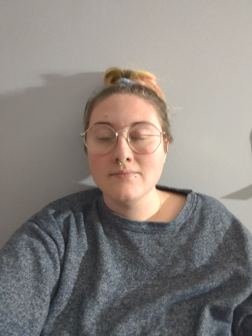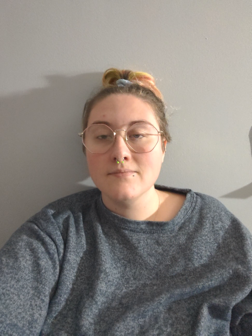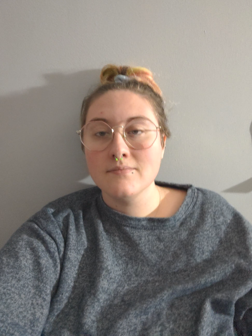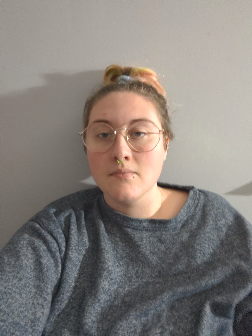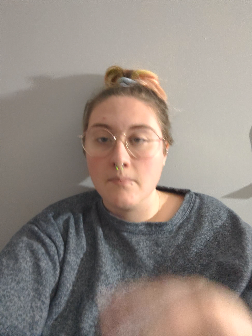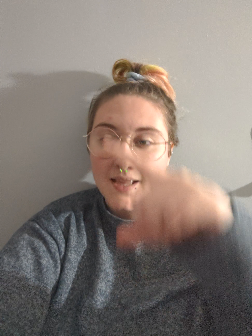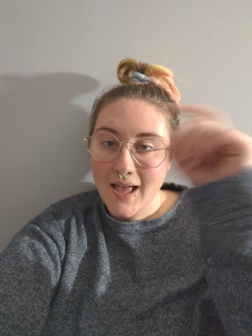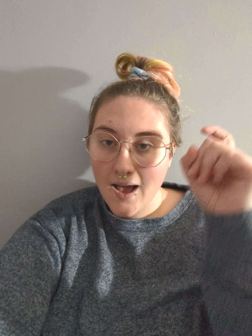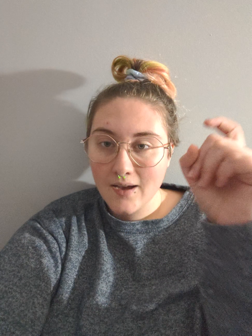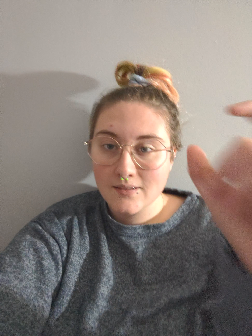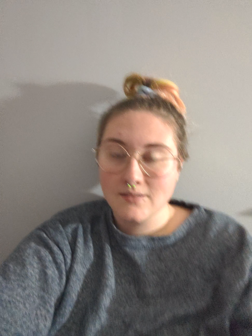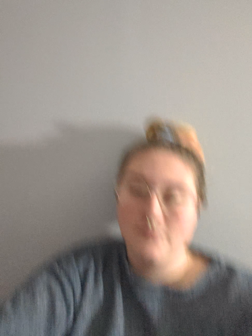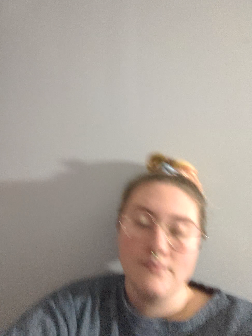because